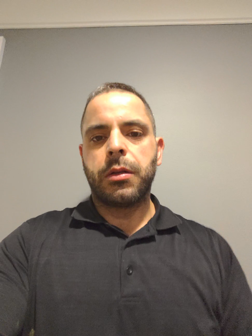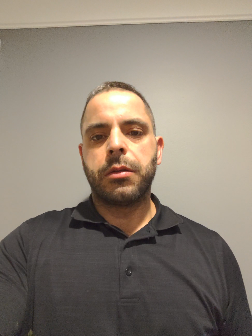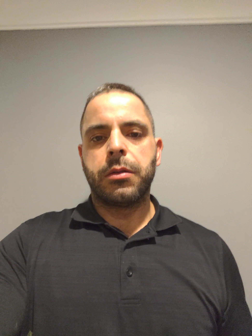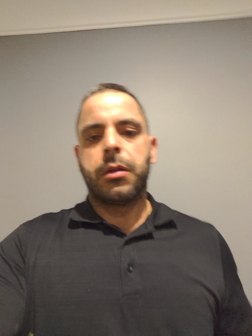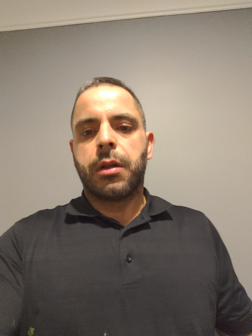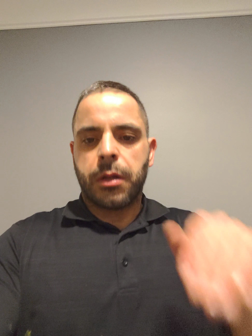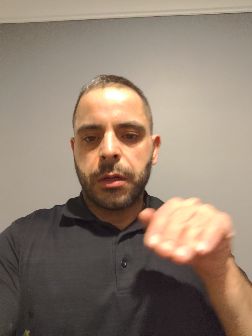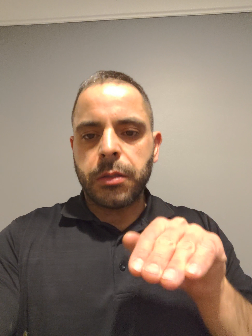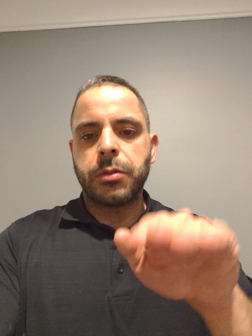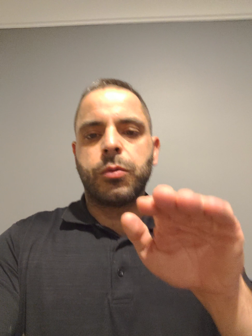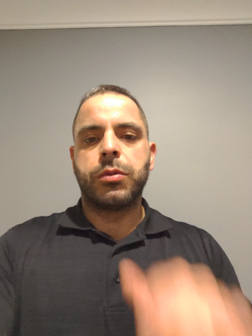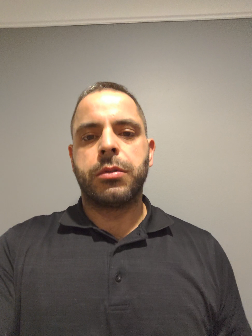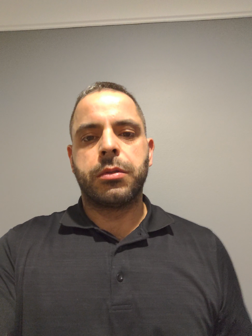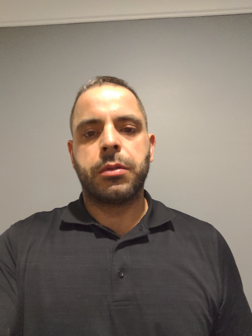into